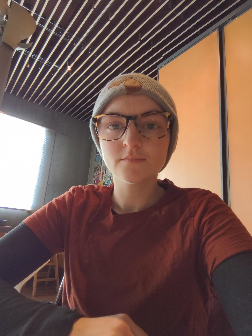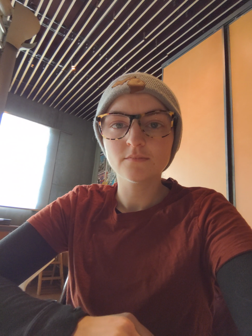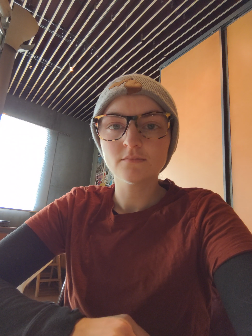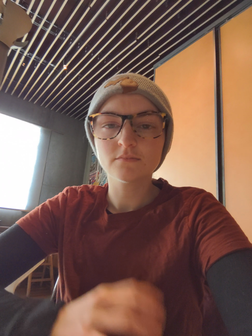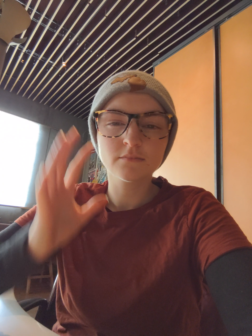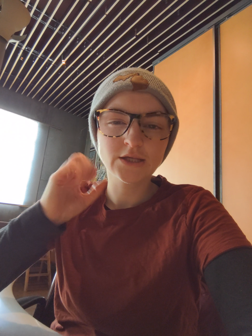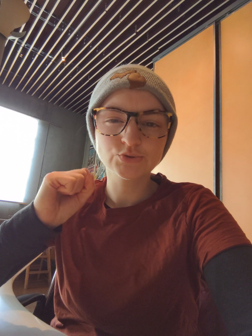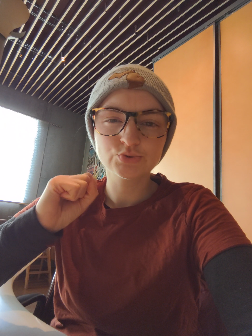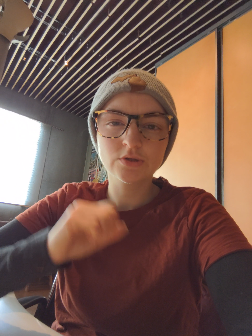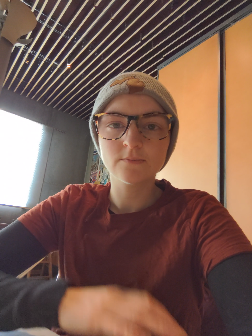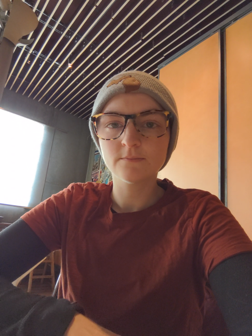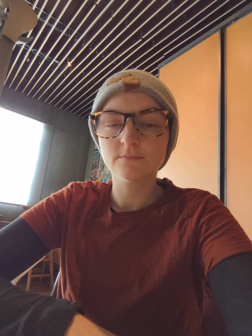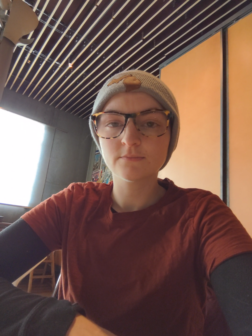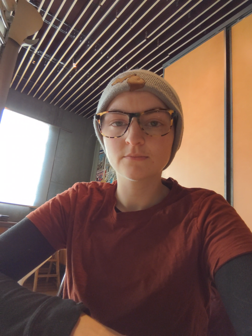loud